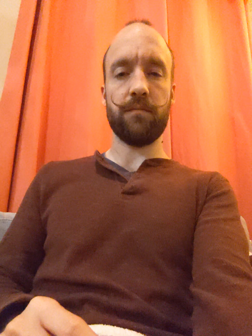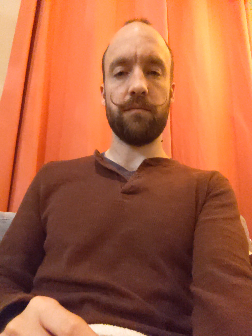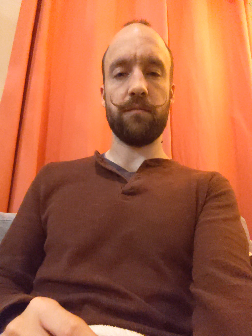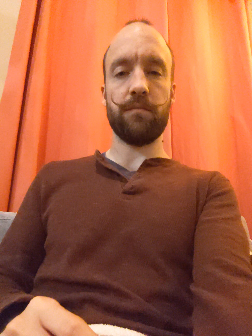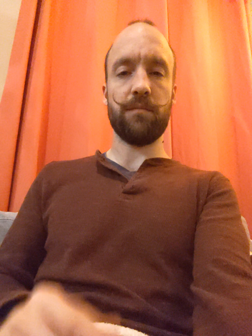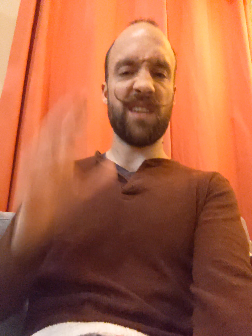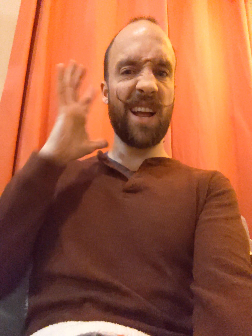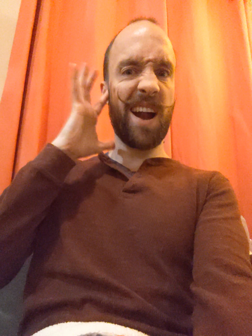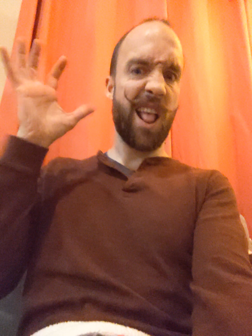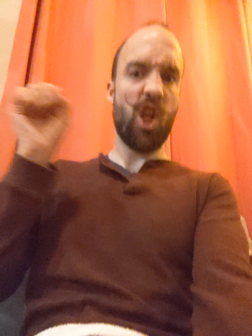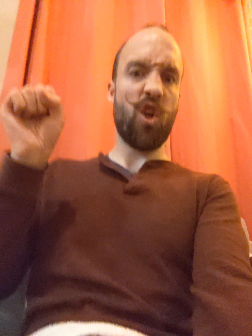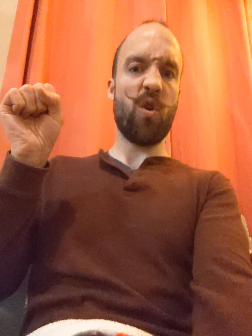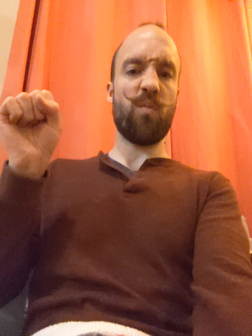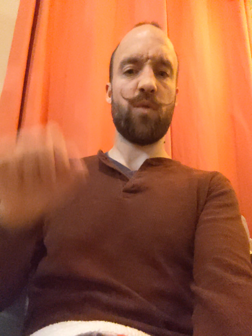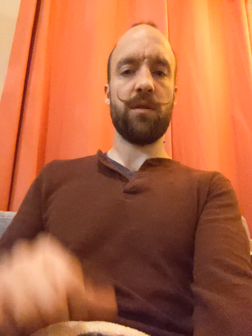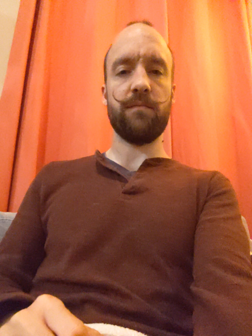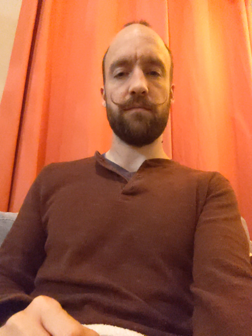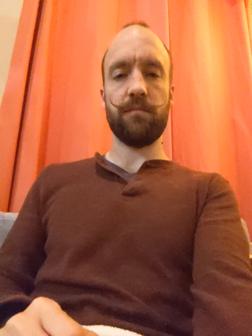loud